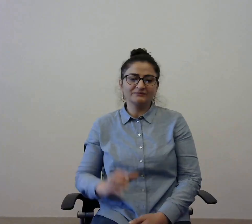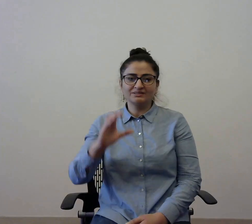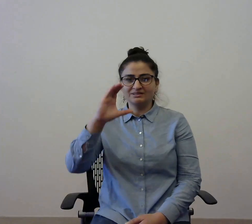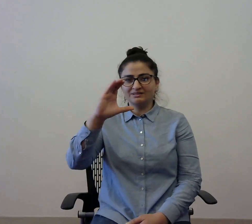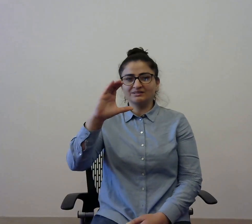S